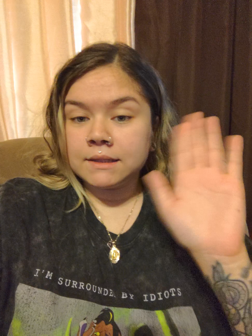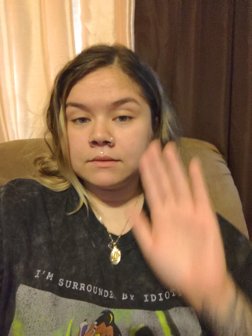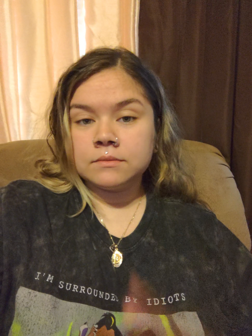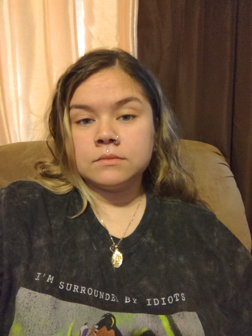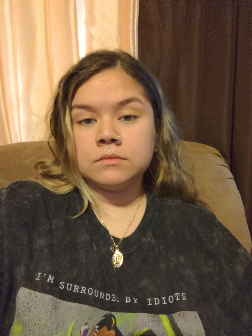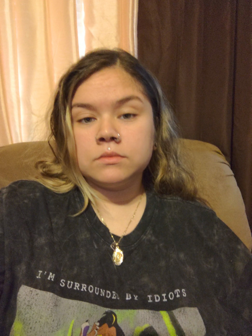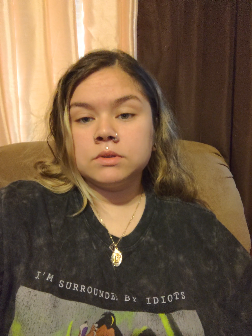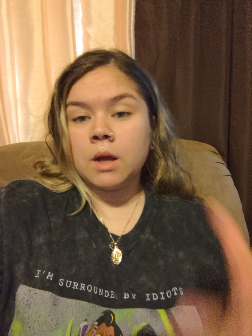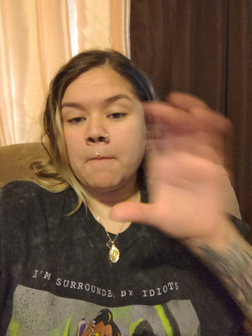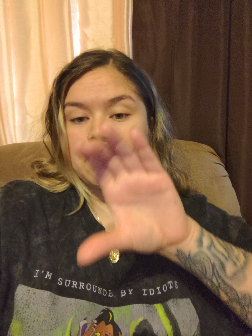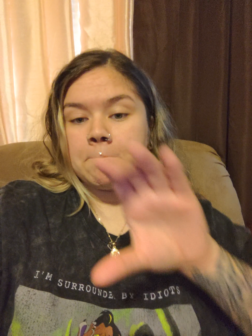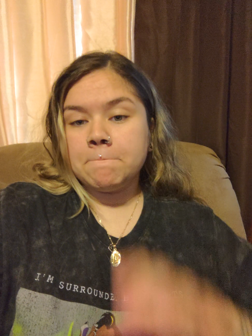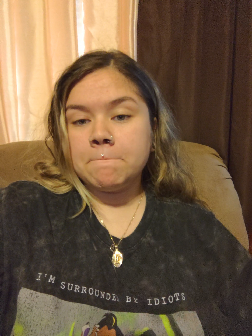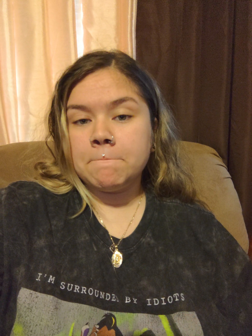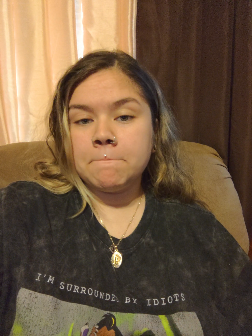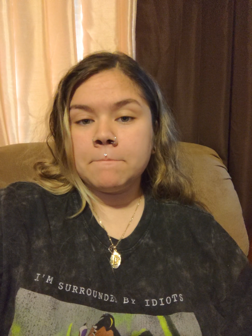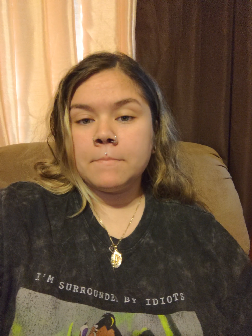dump